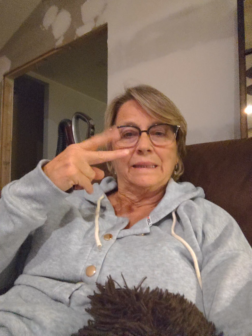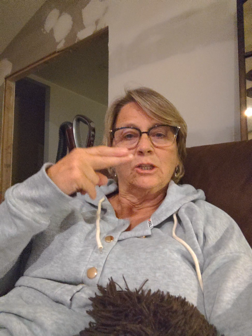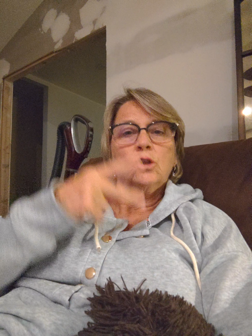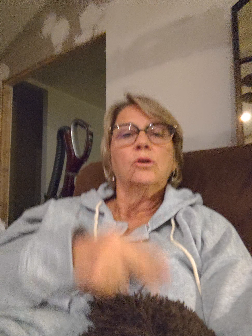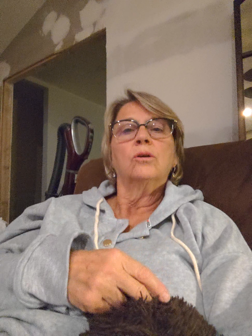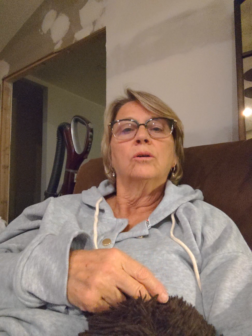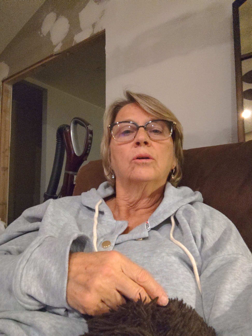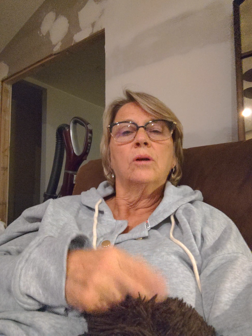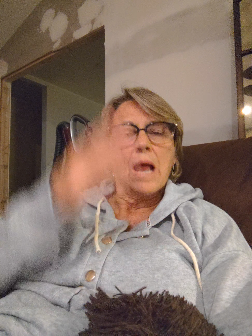scissors